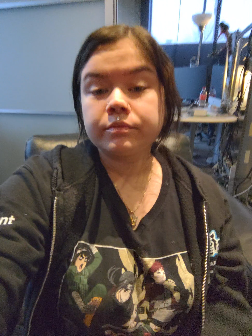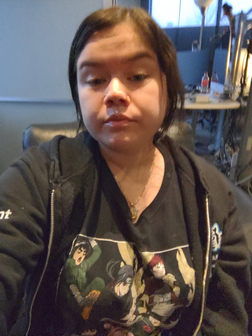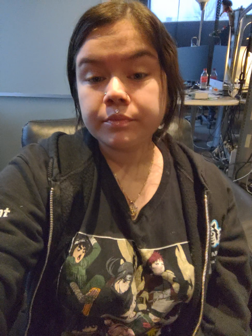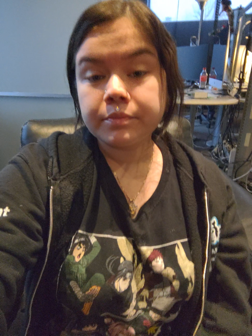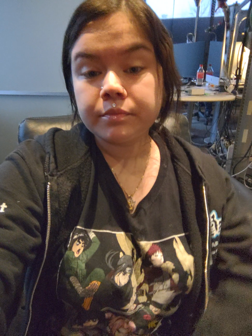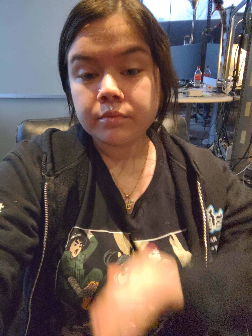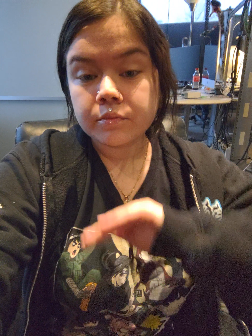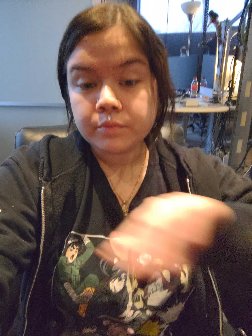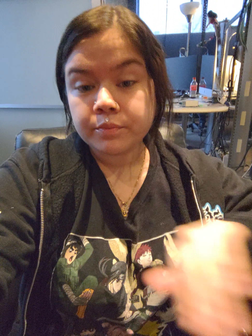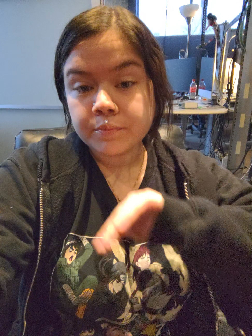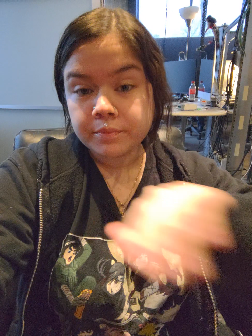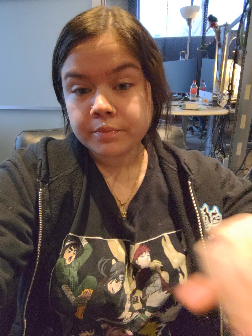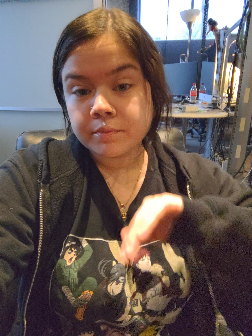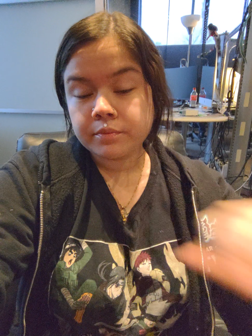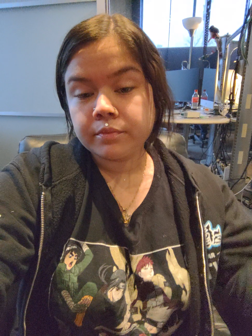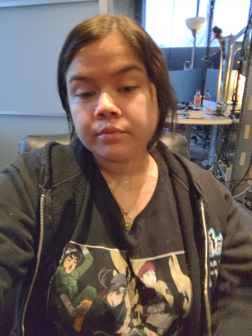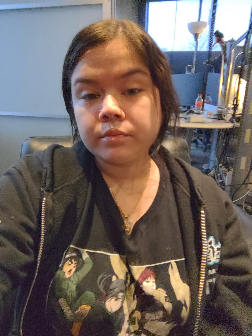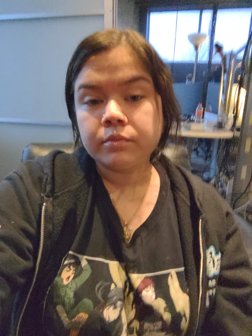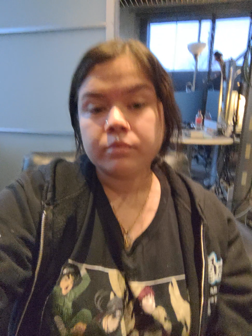pool